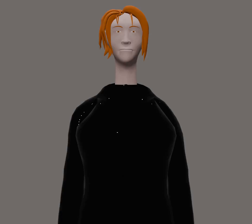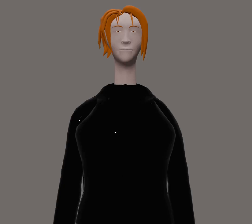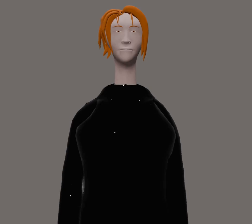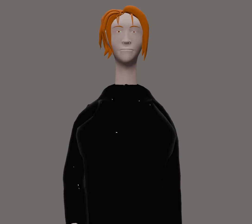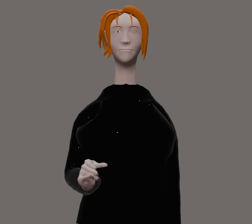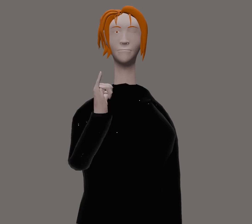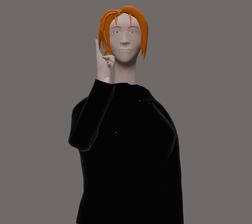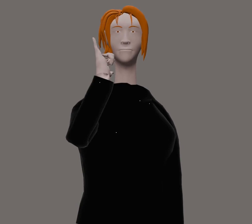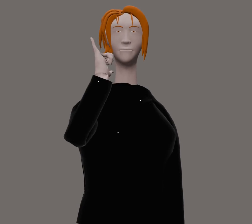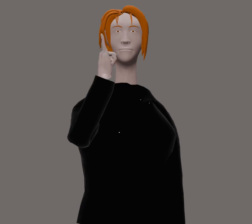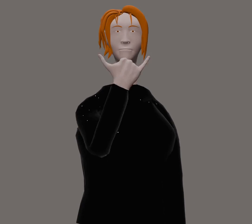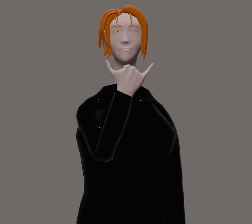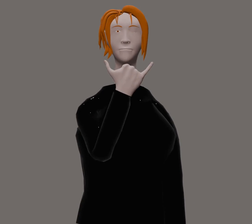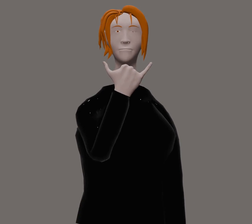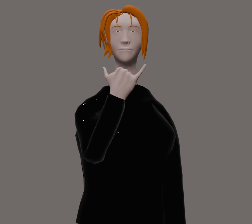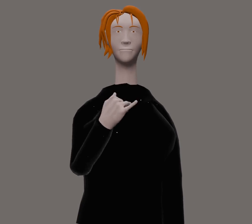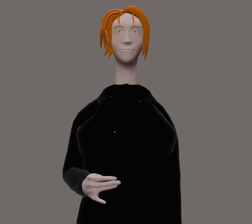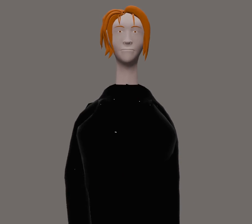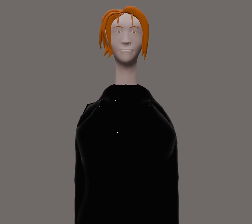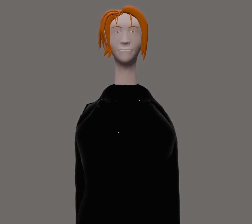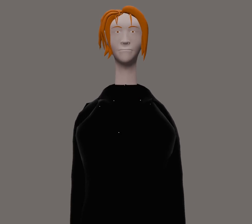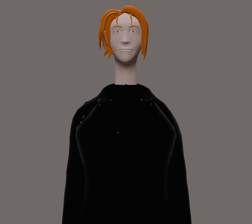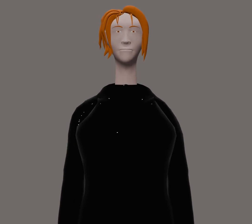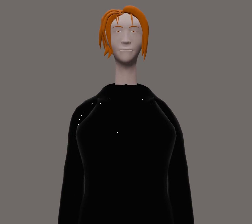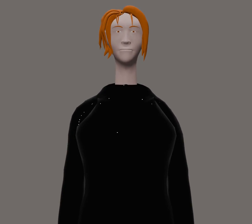Blunder